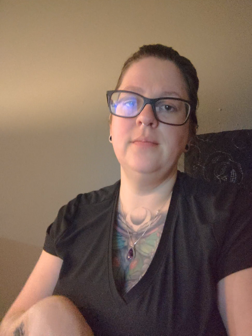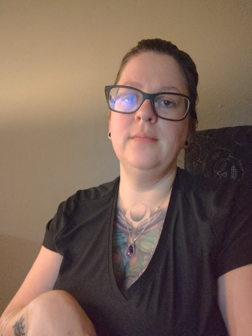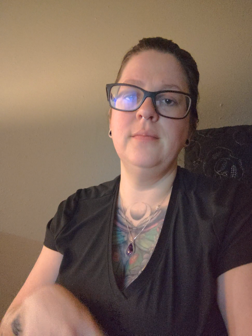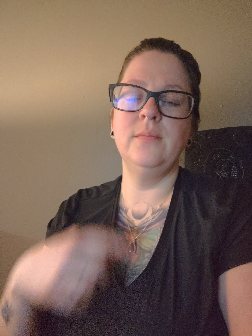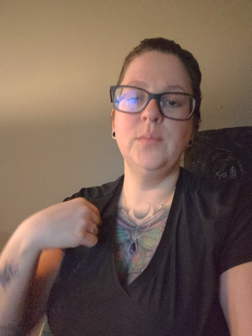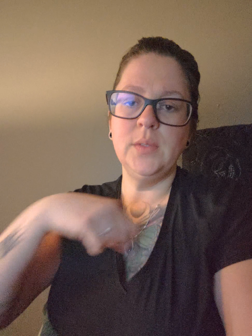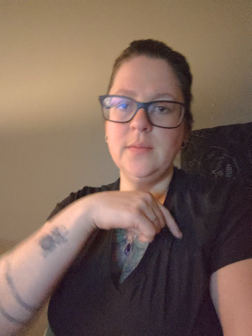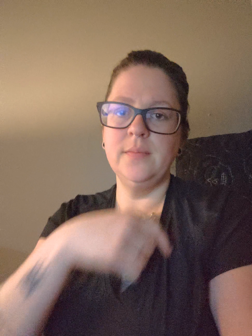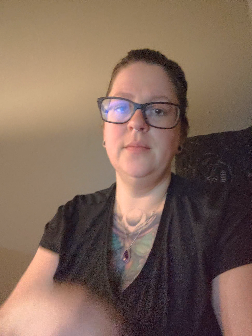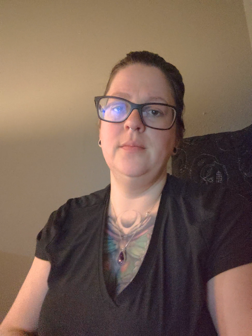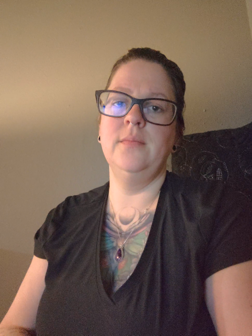we